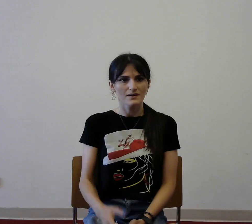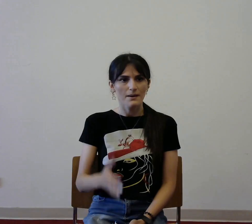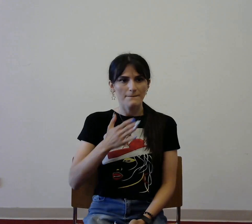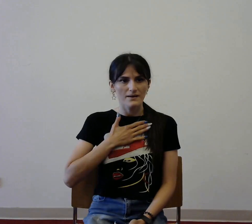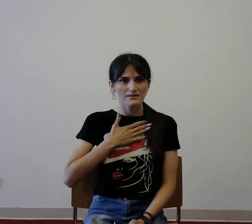mən